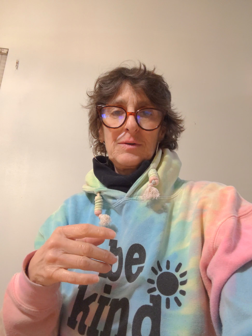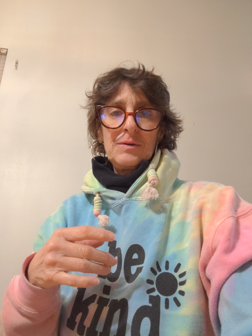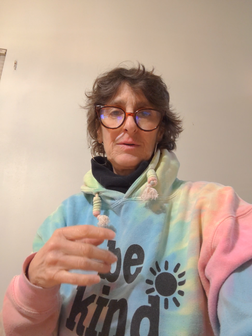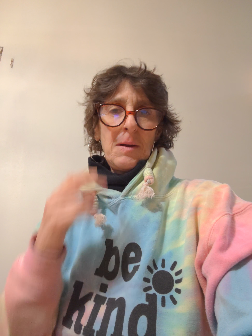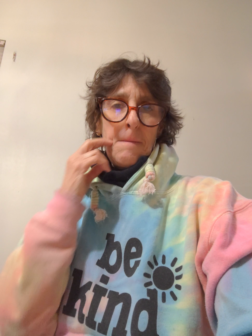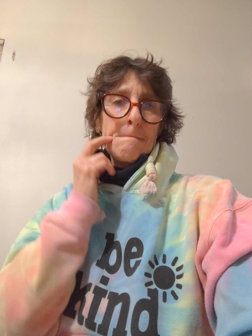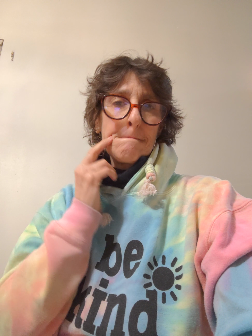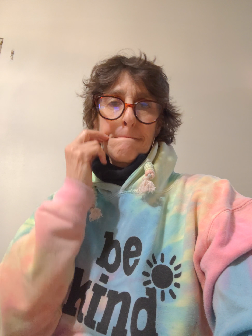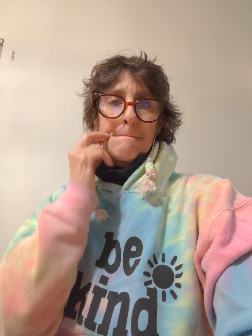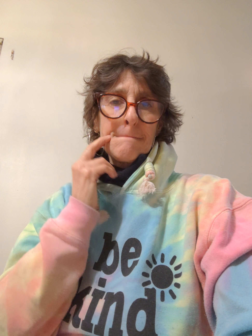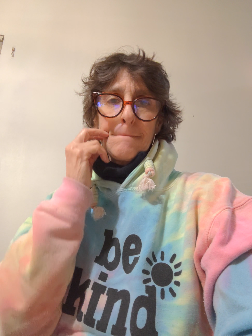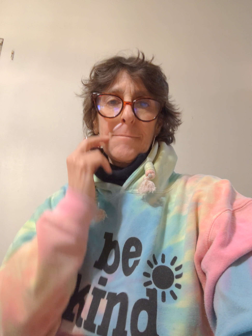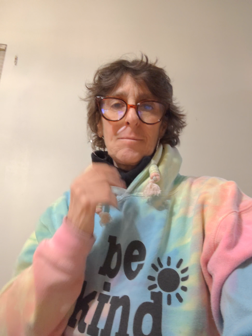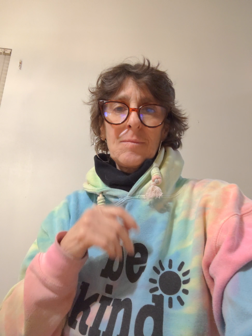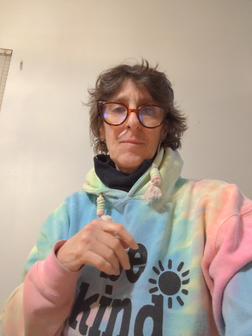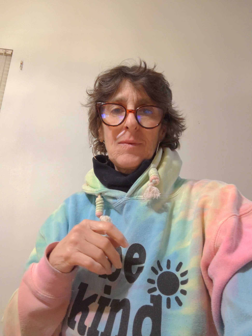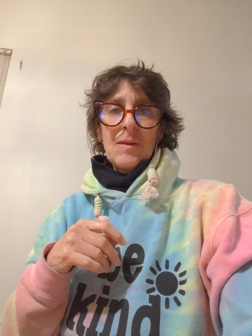gum